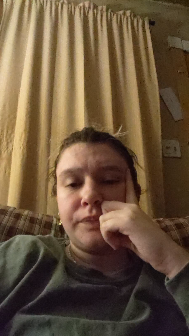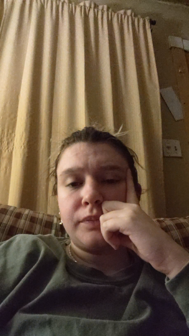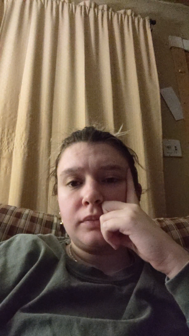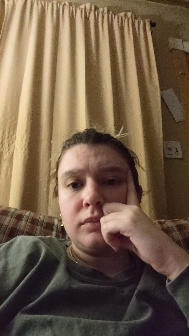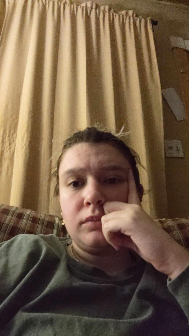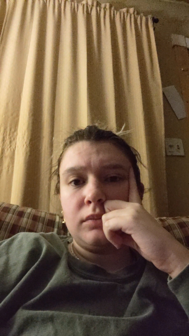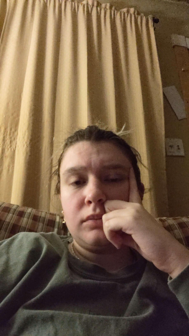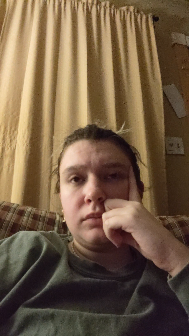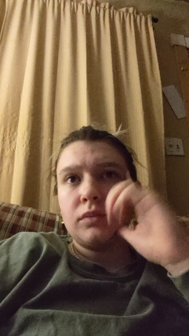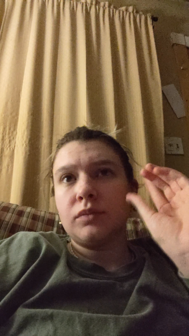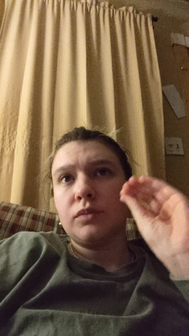put